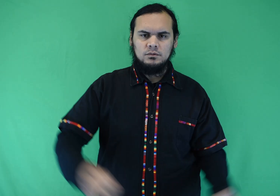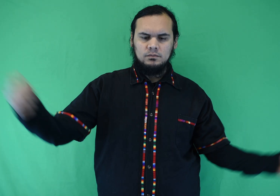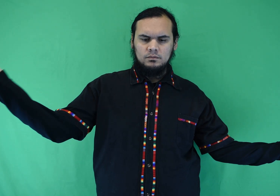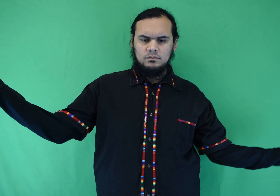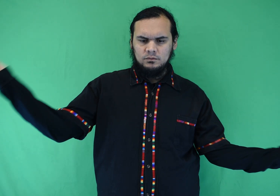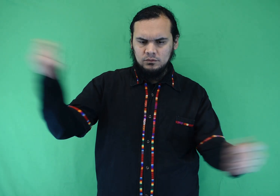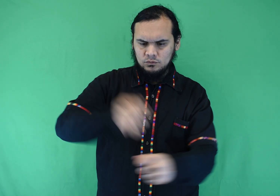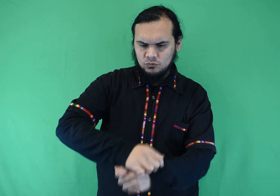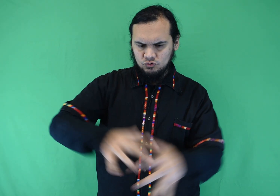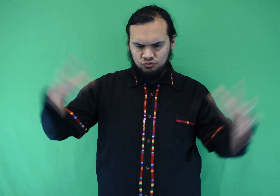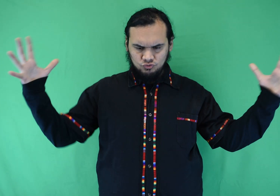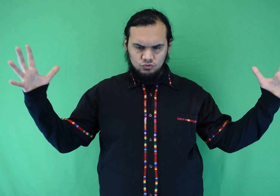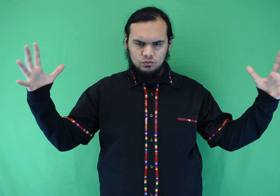explosión